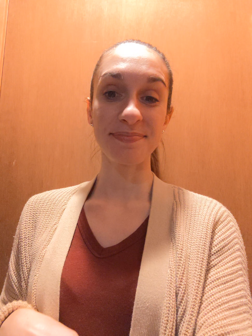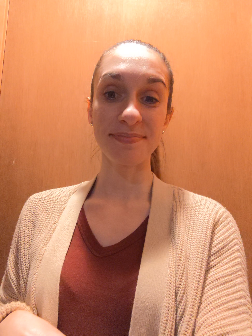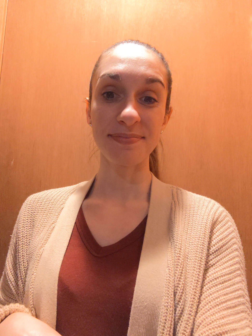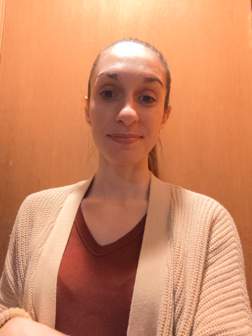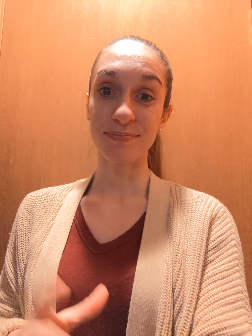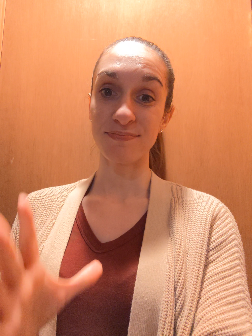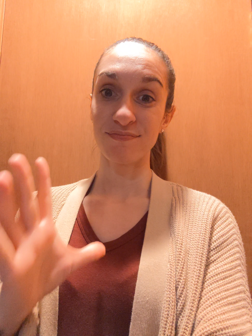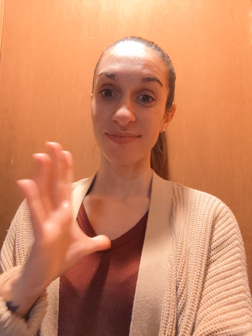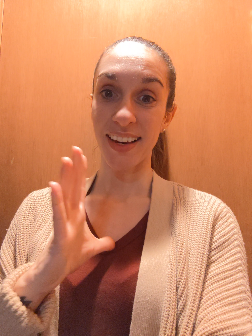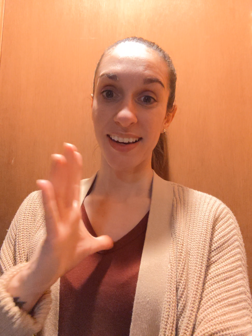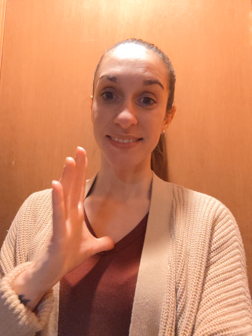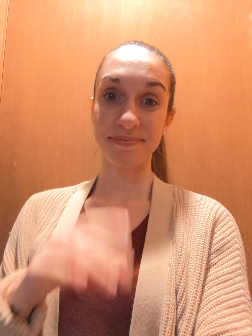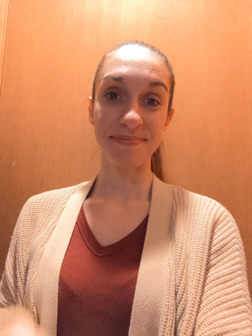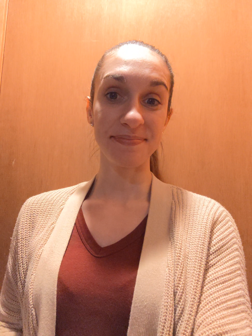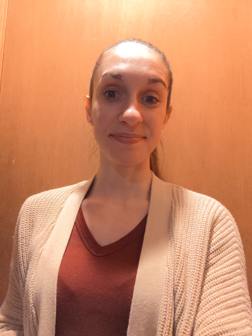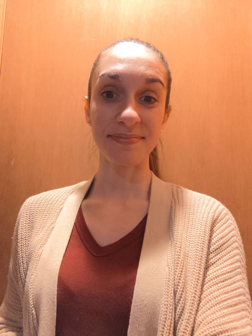fine